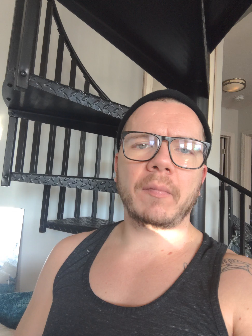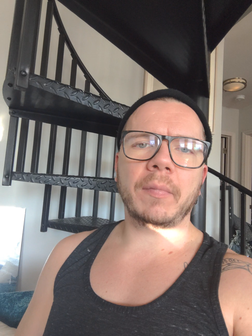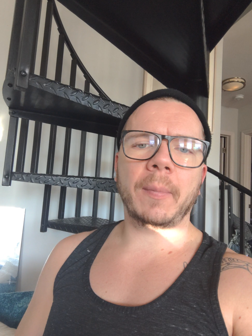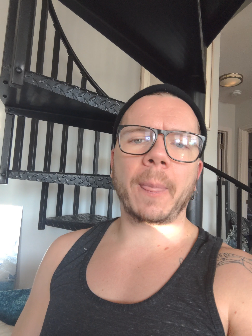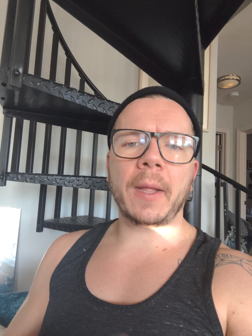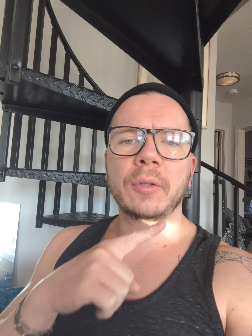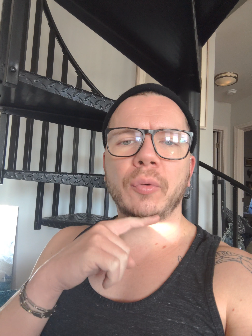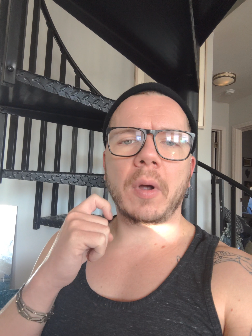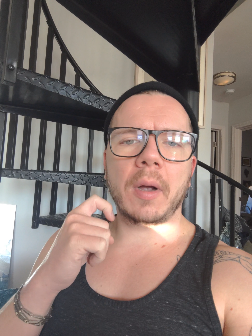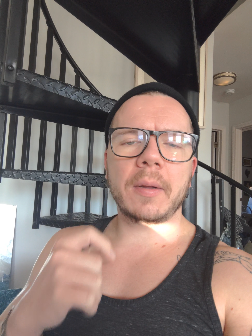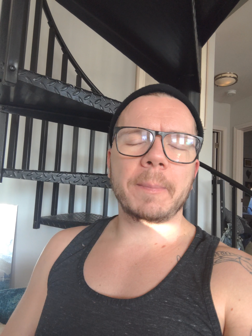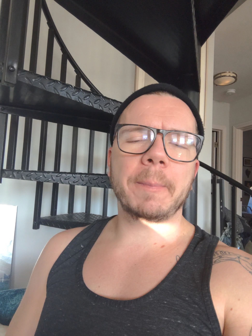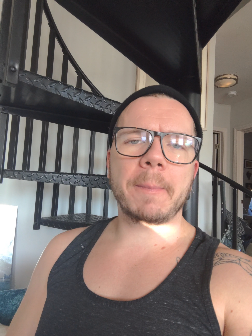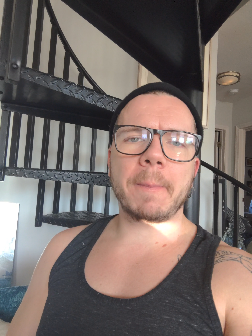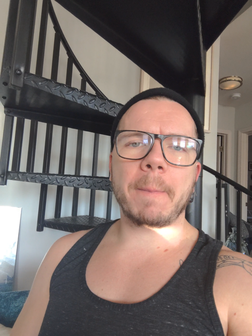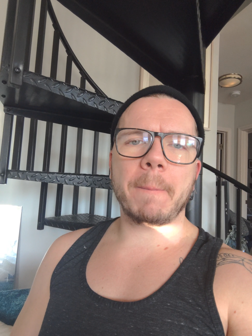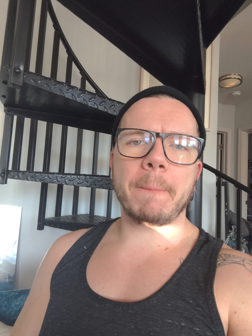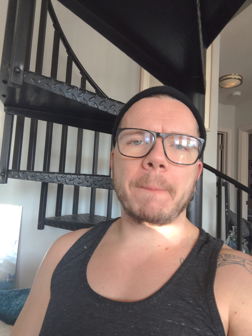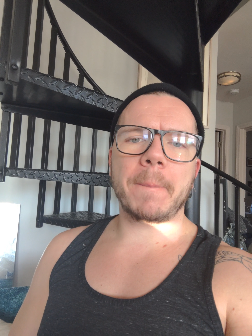dry